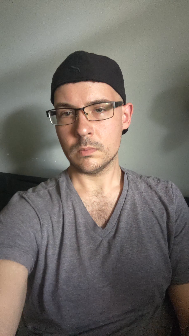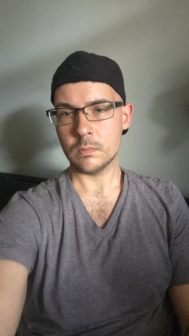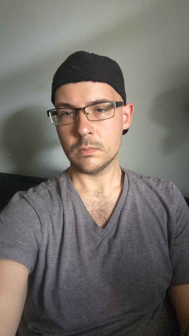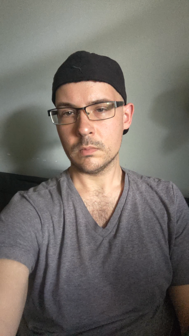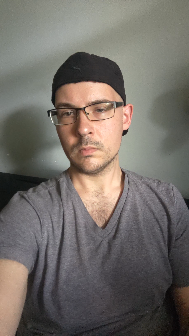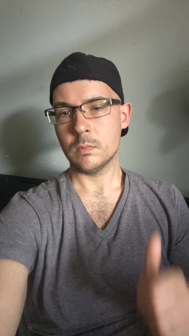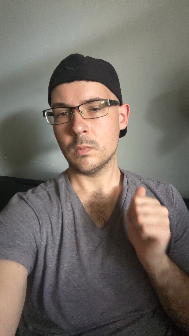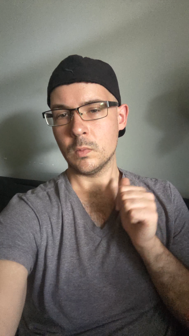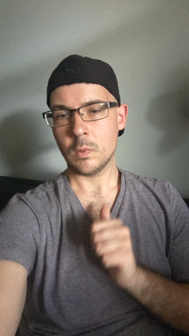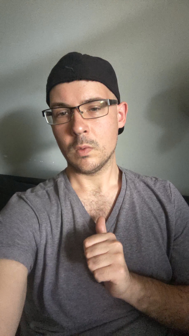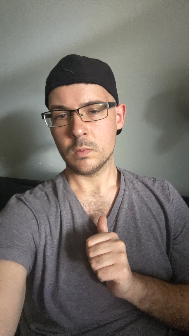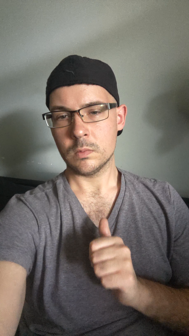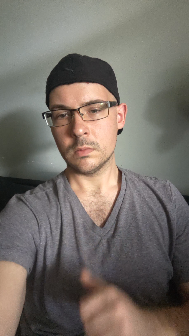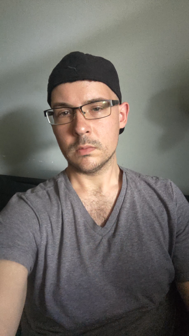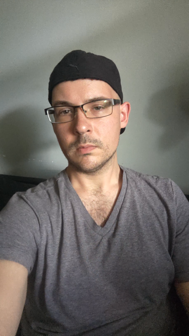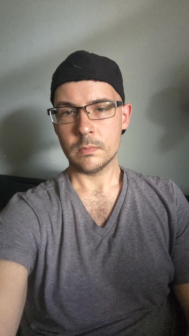coats